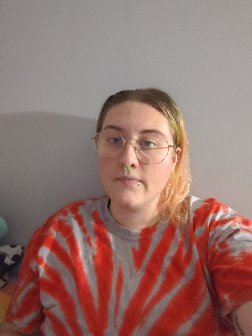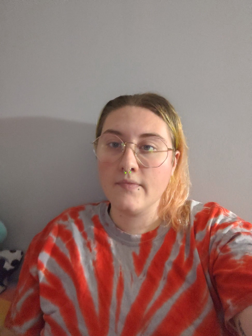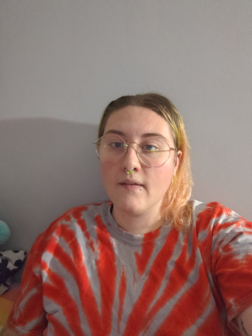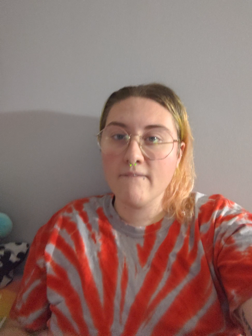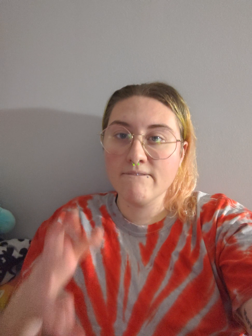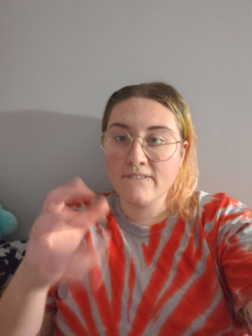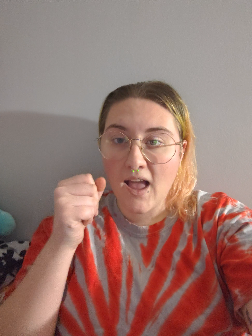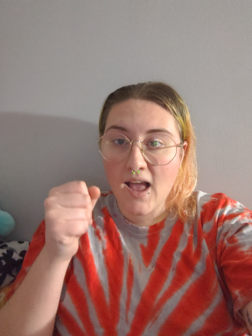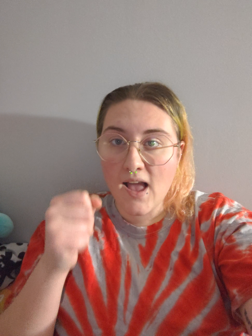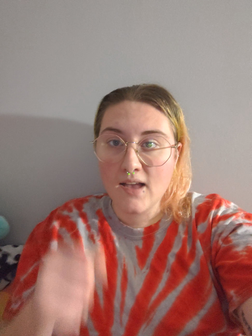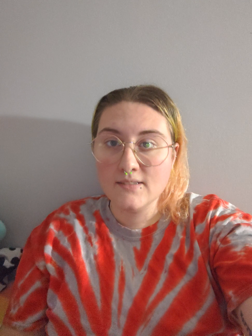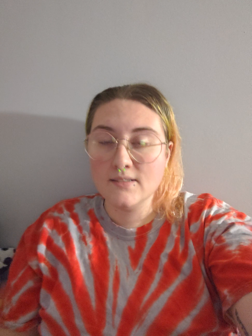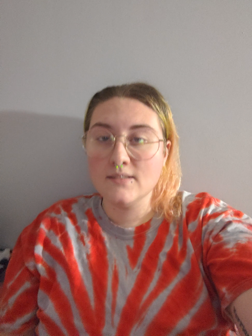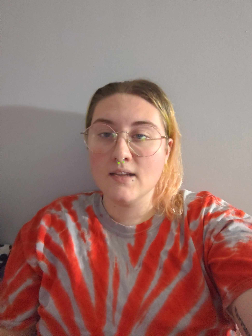fast